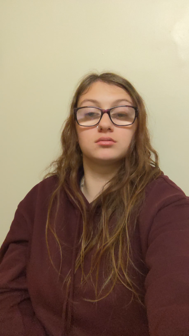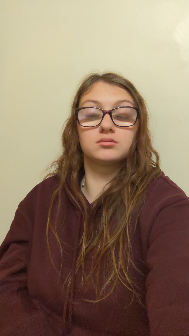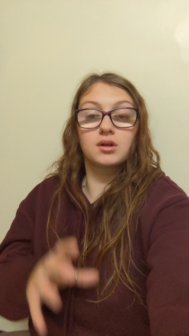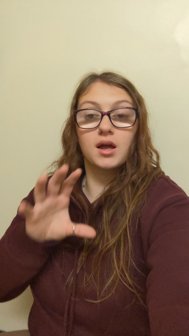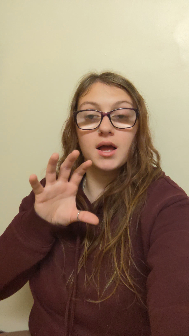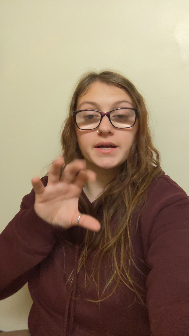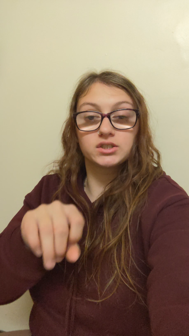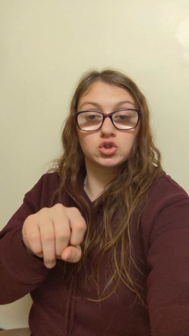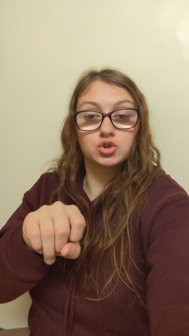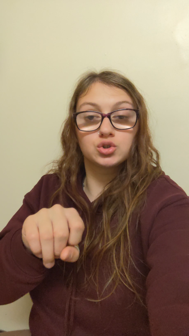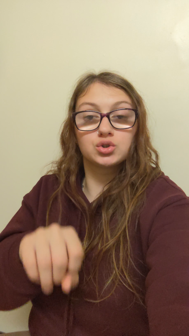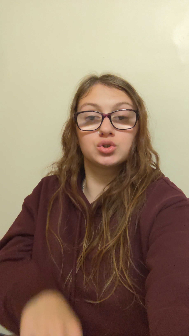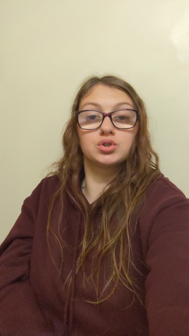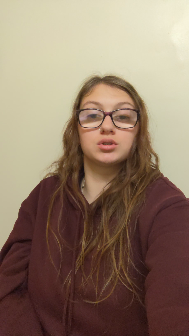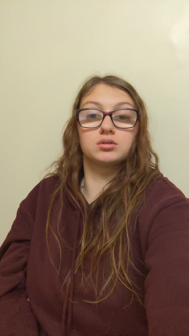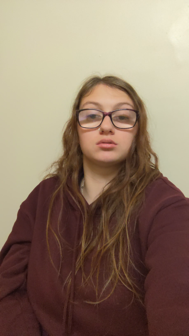catch